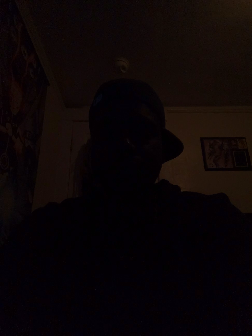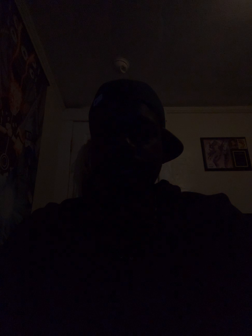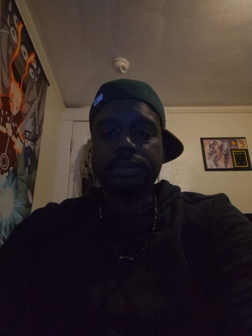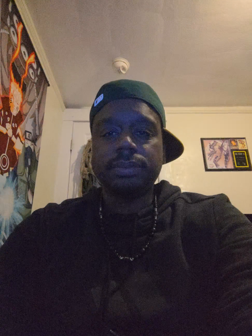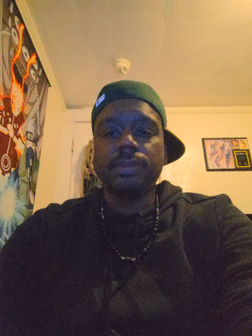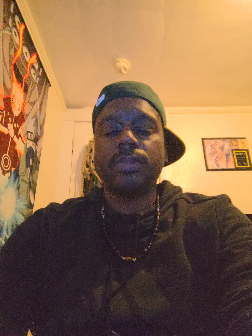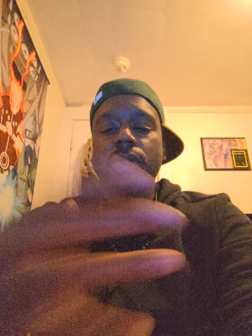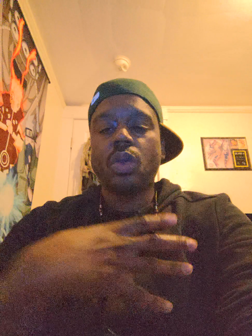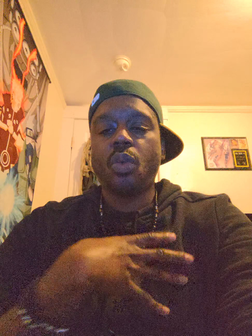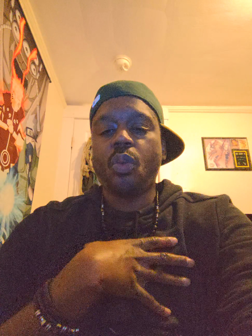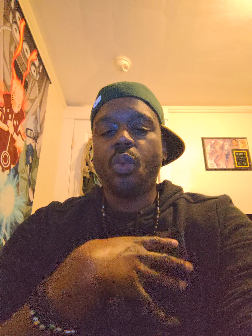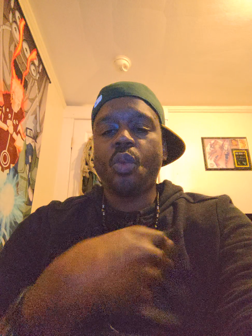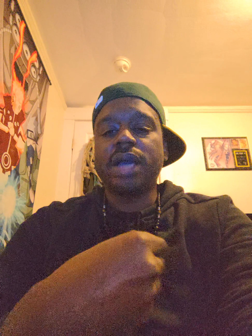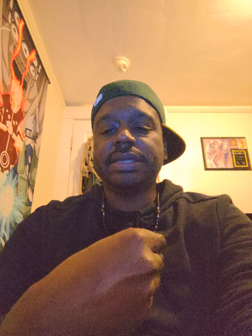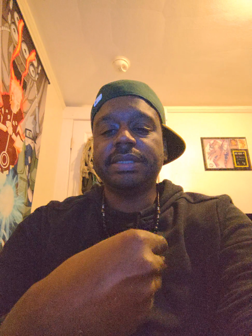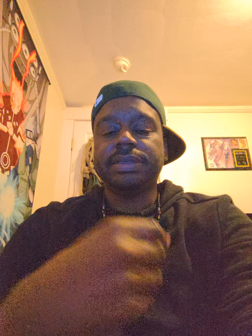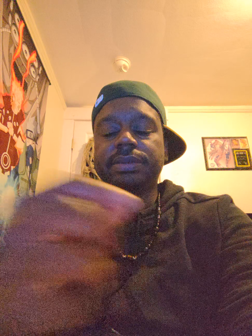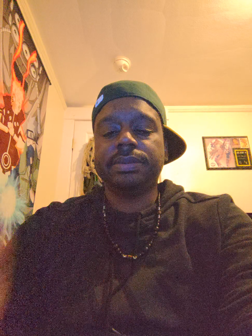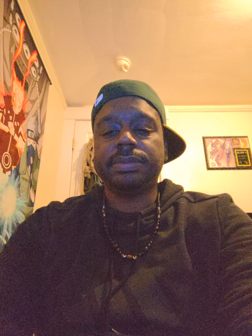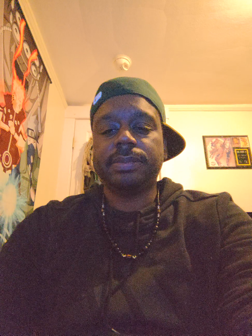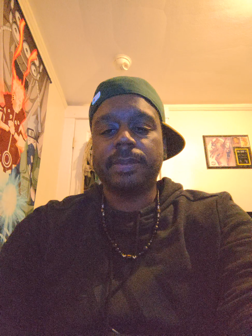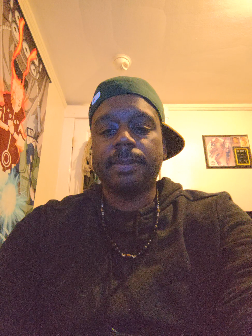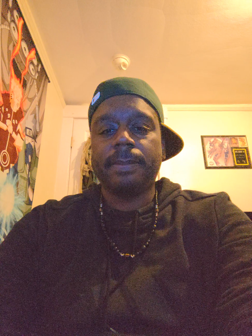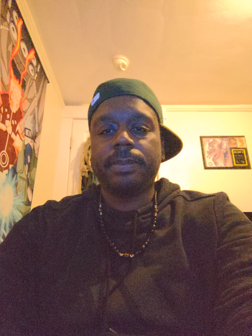white